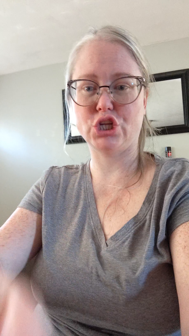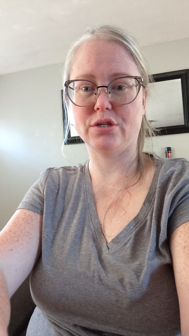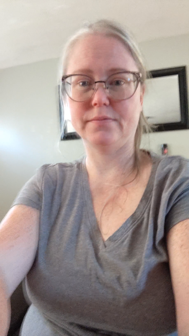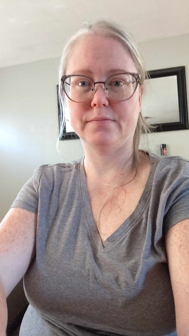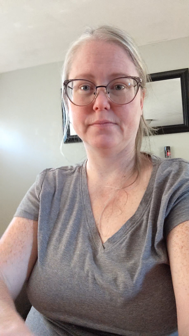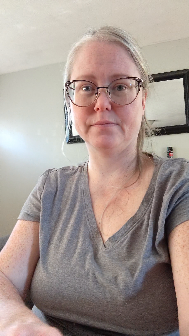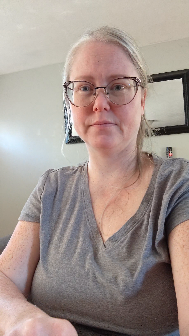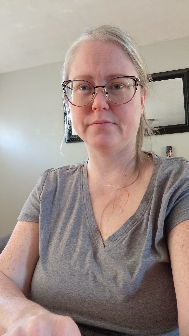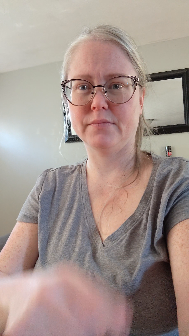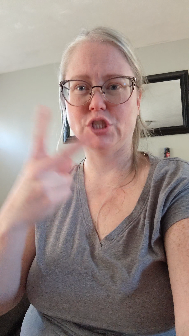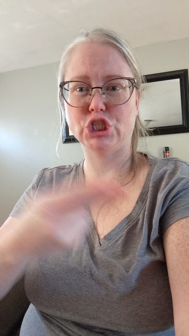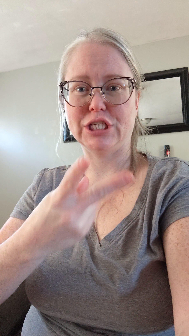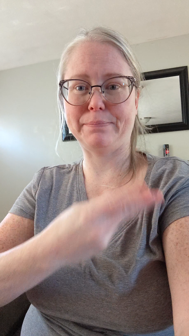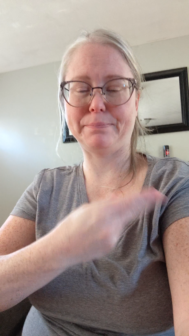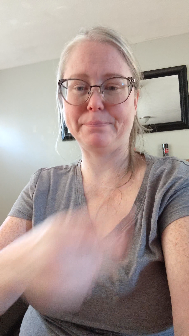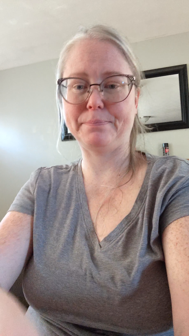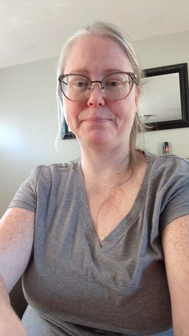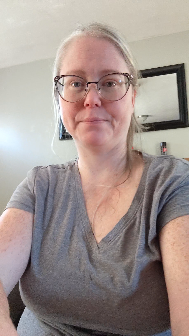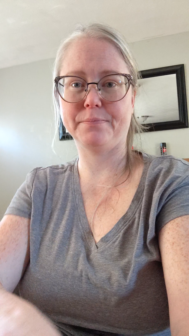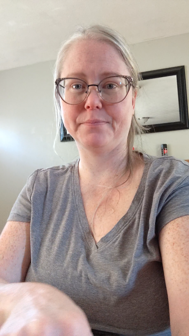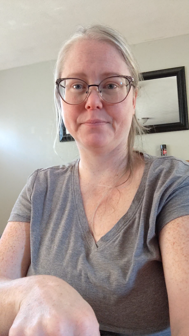sheep